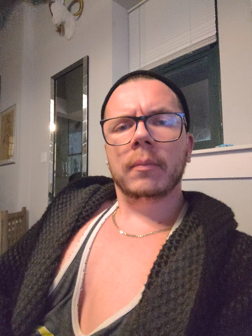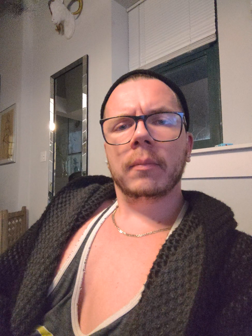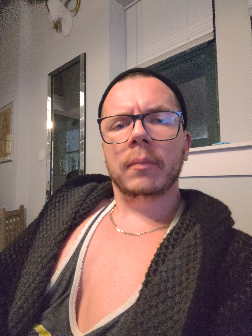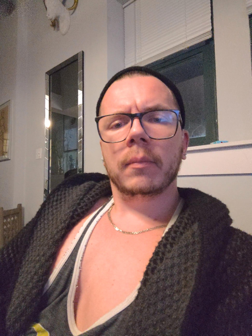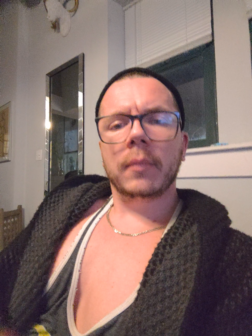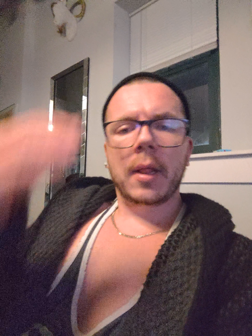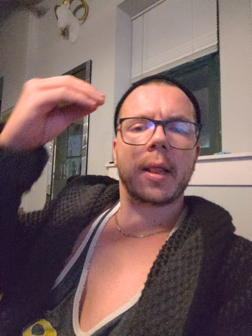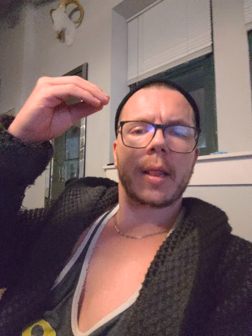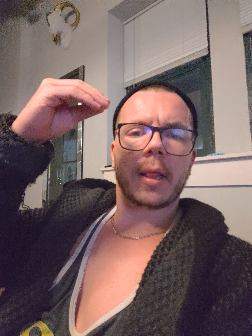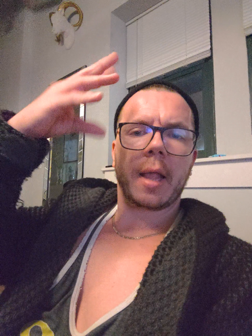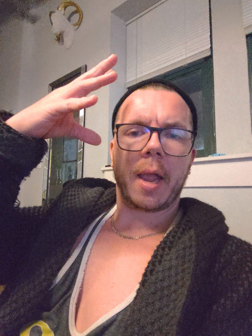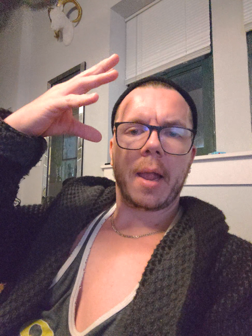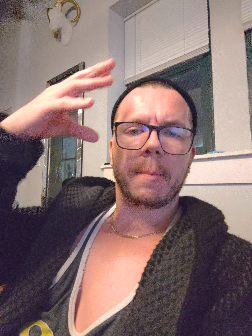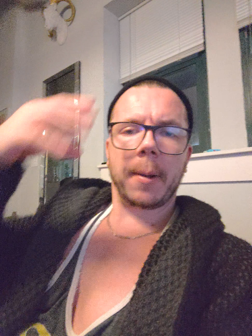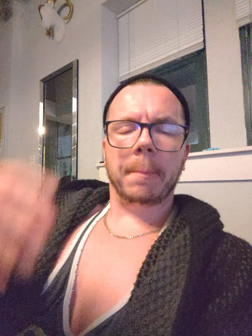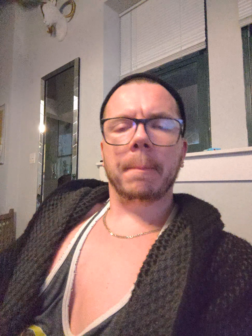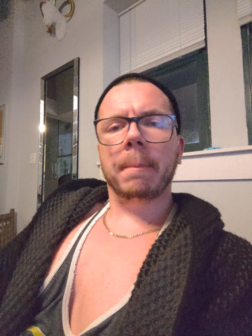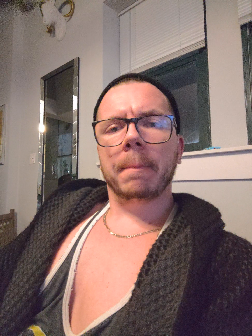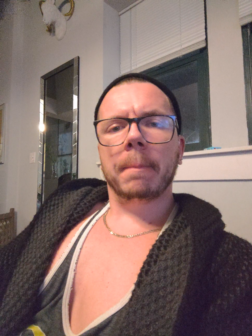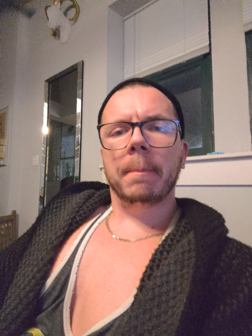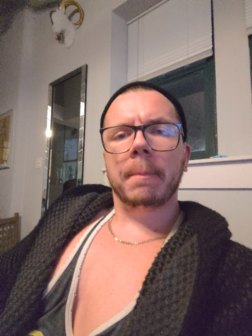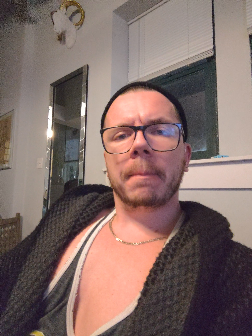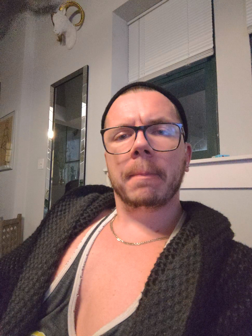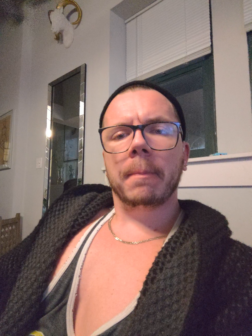lamp